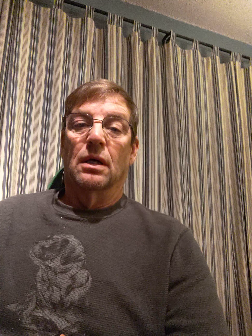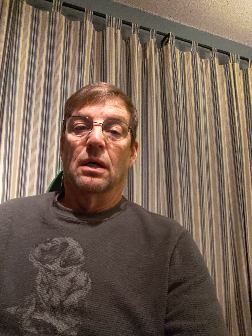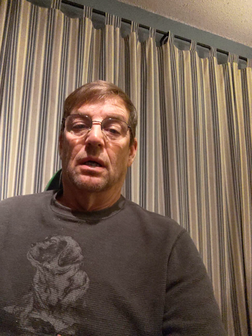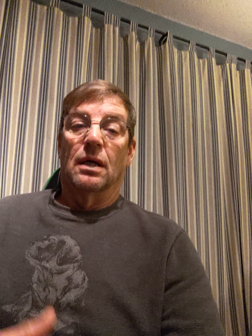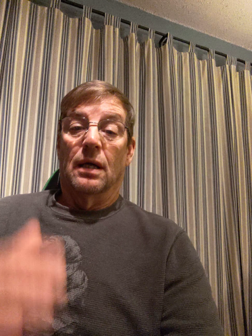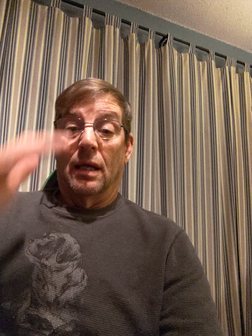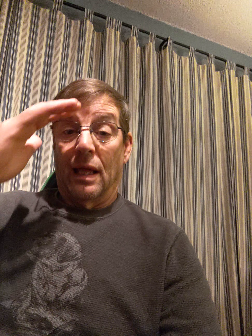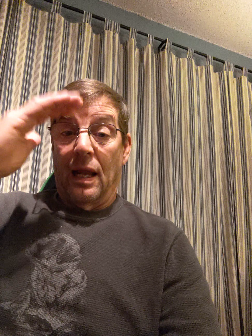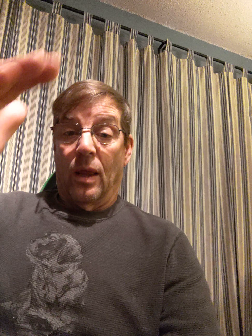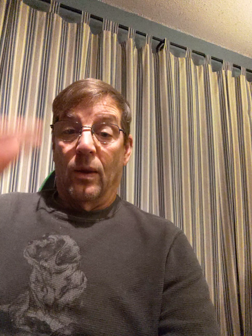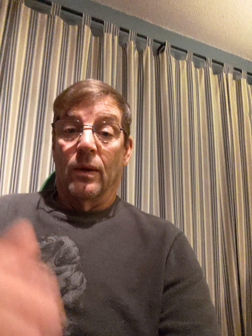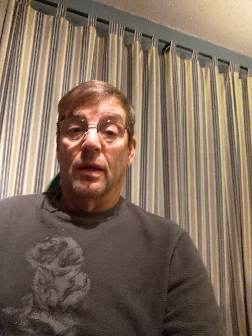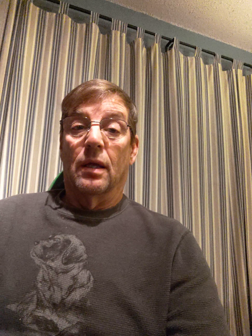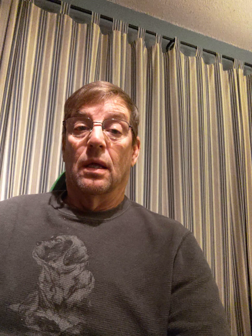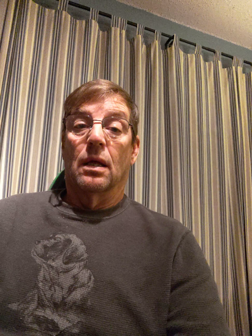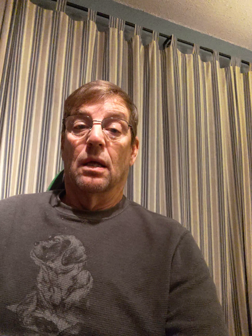hello